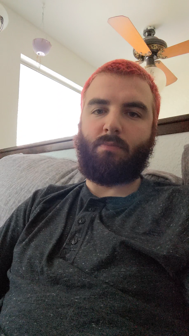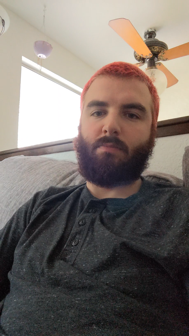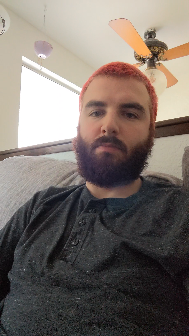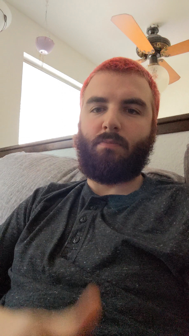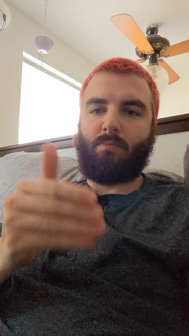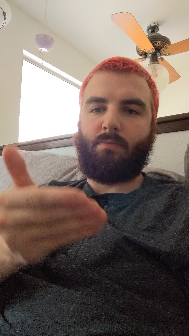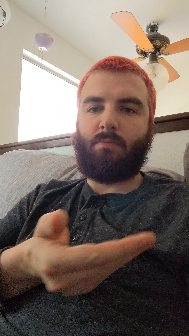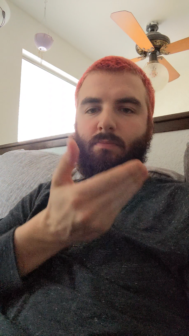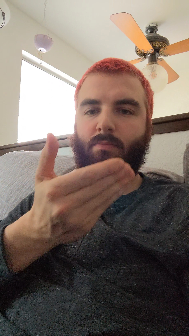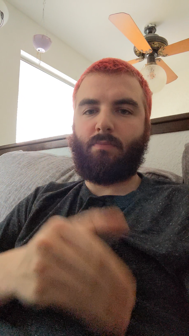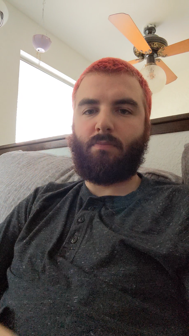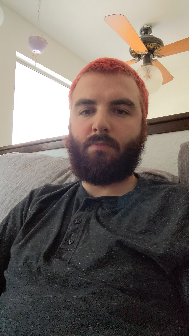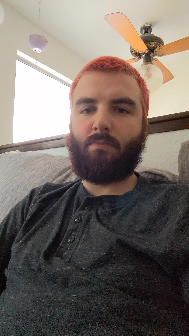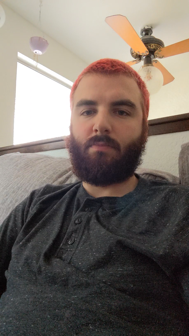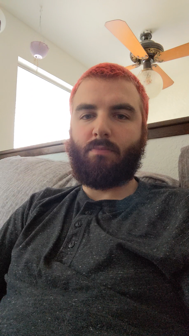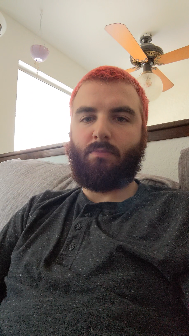new